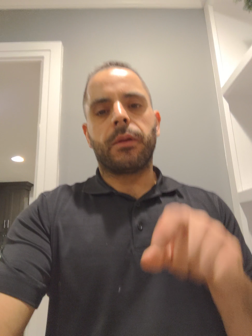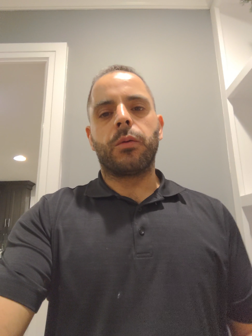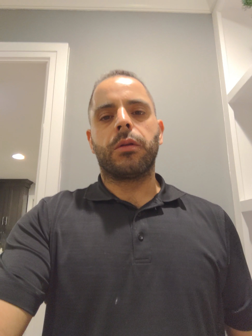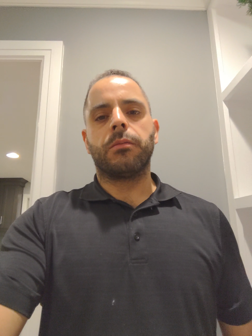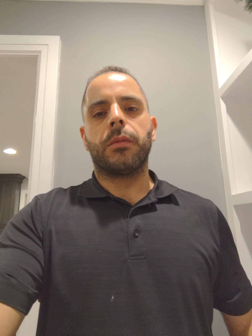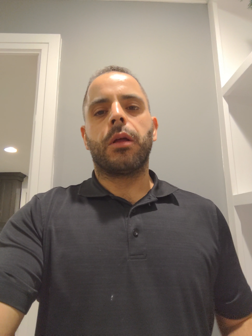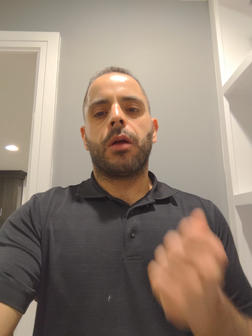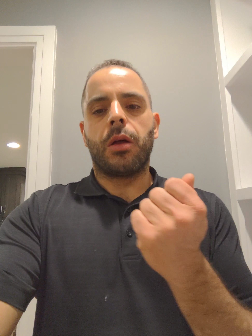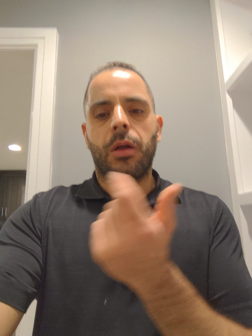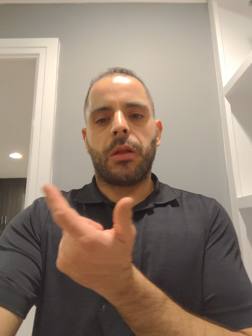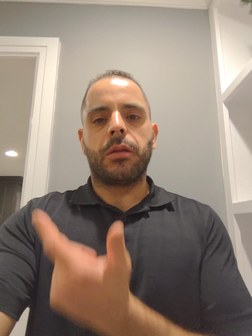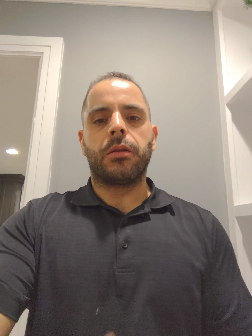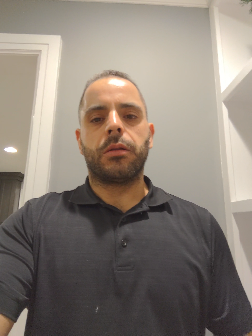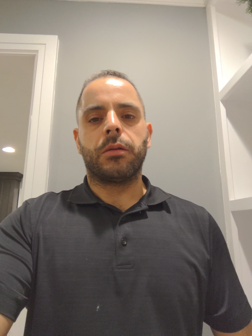all